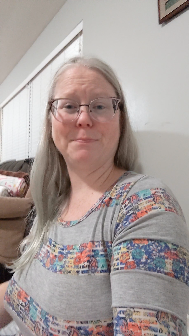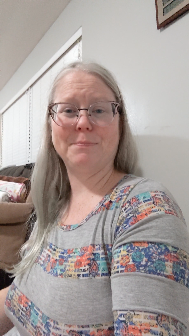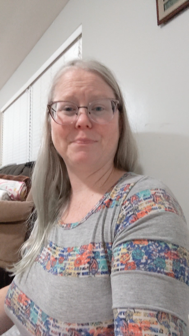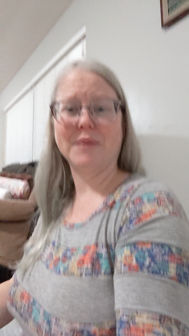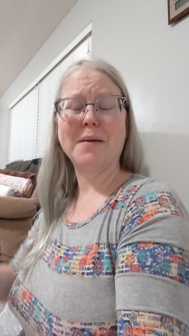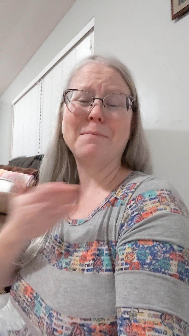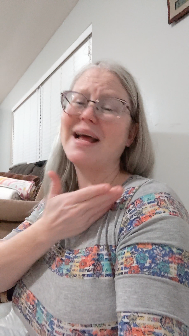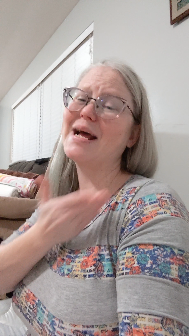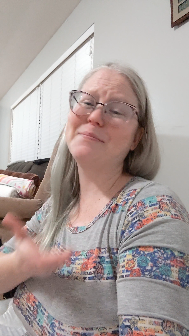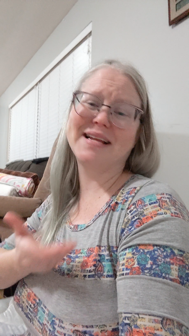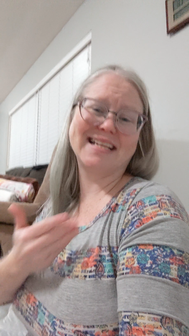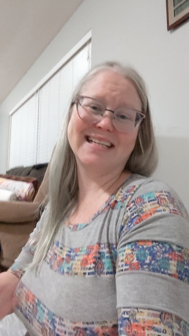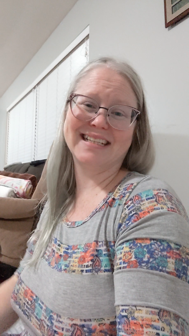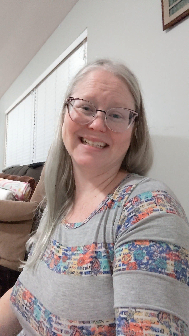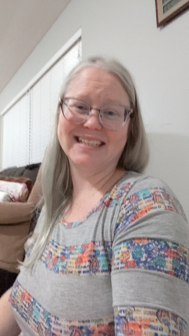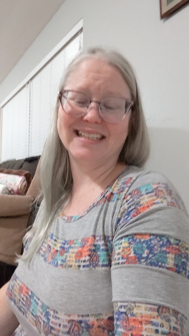baby